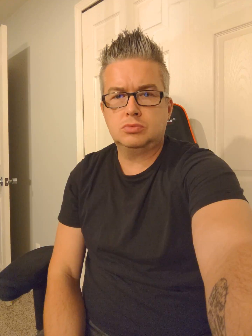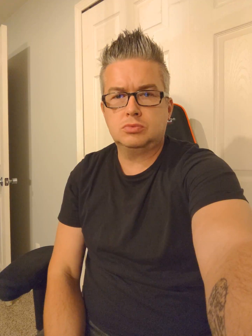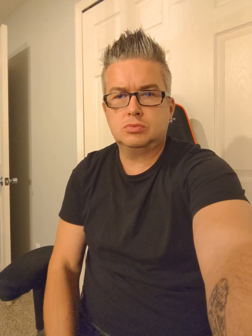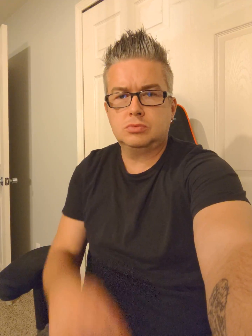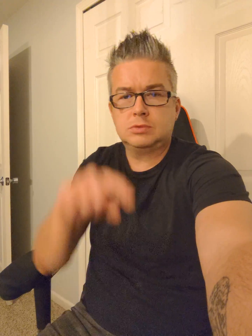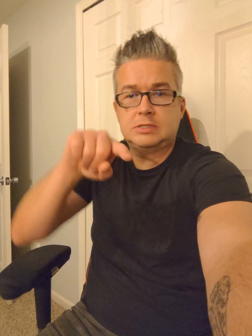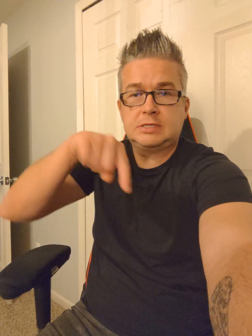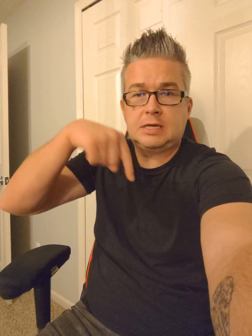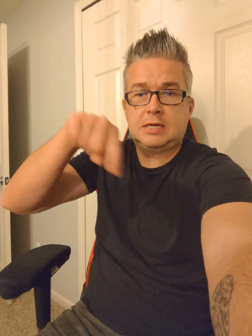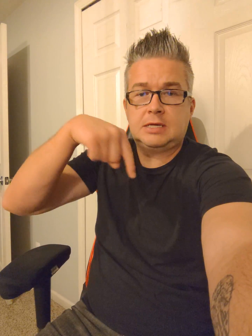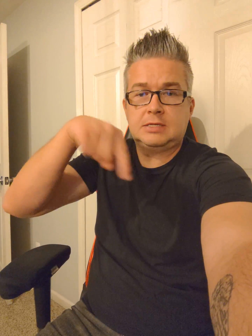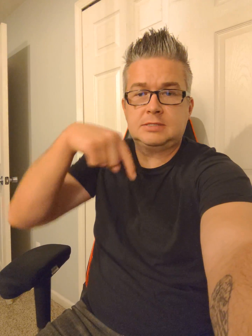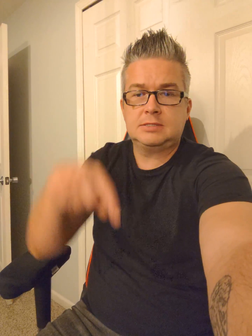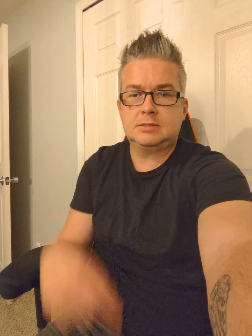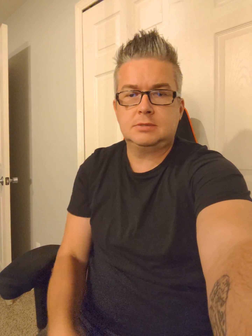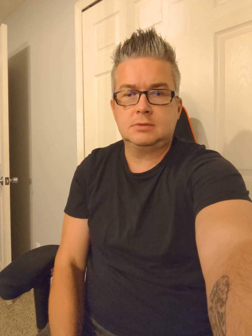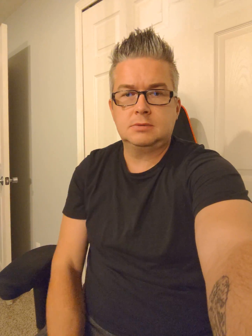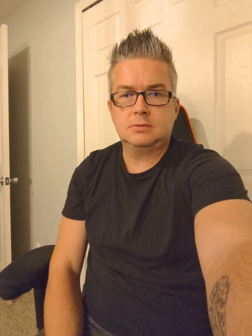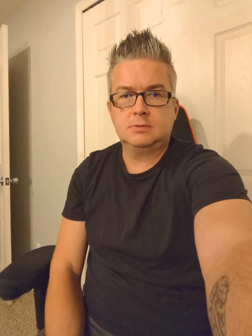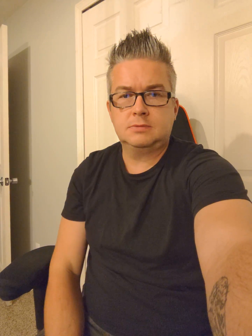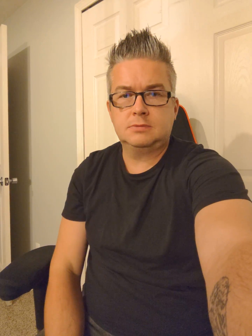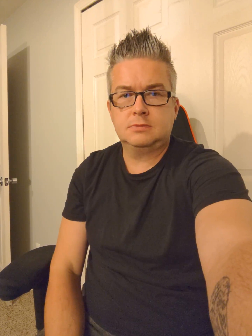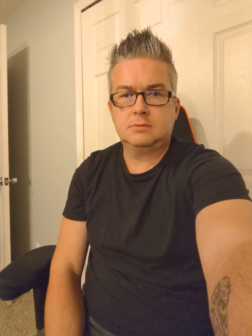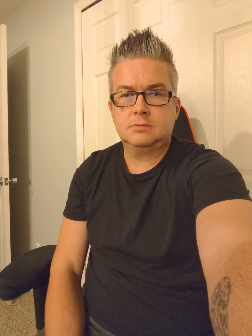flip-flop